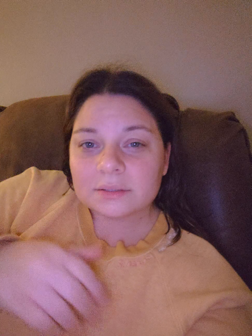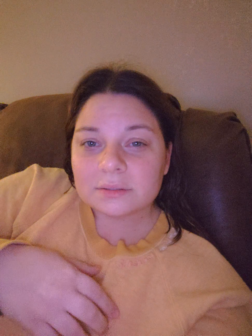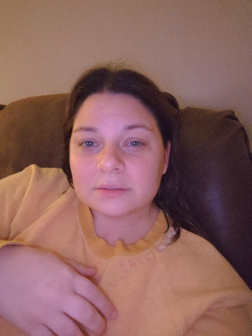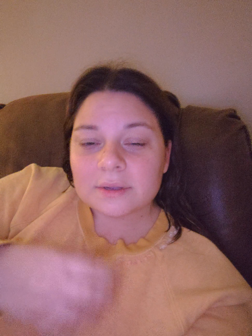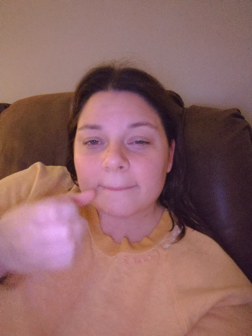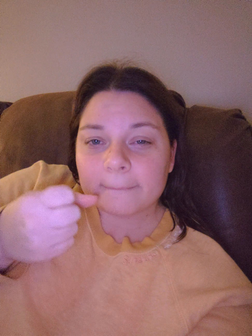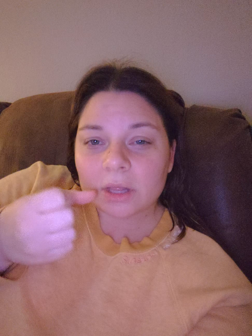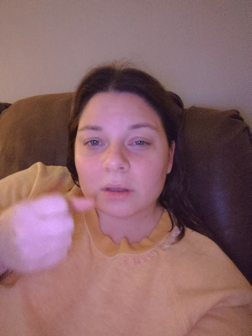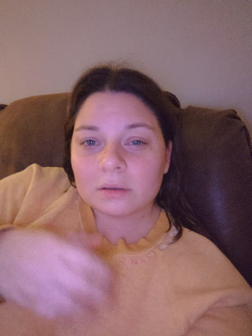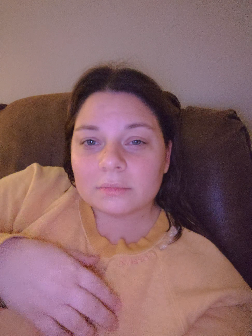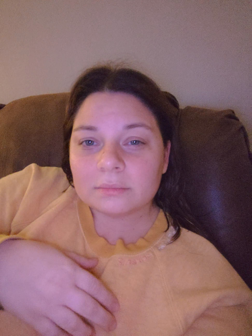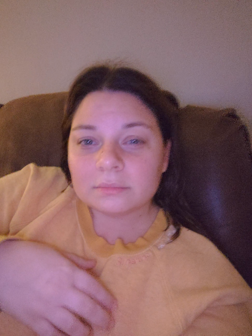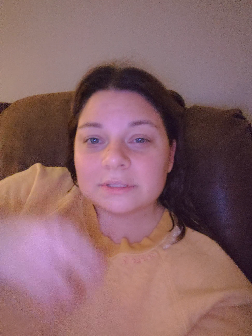milk